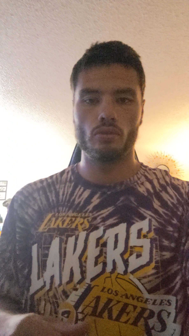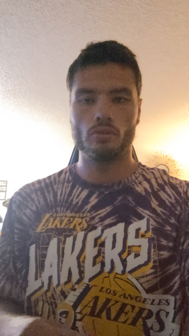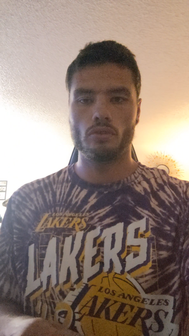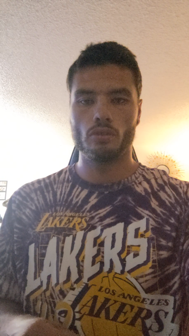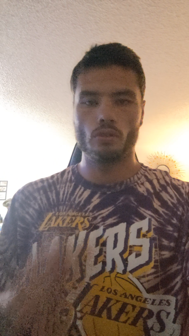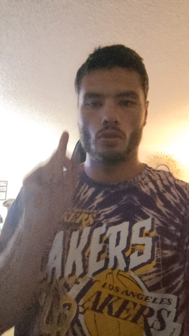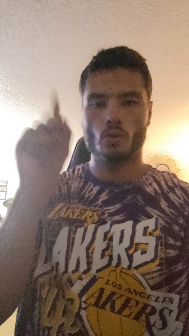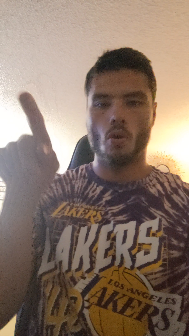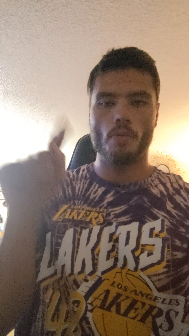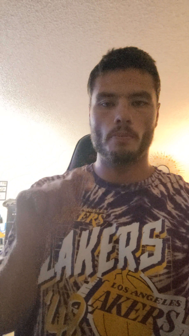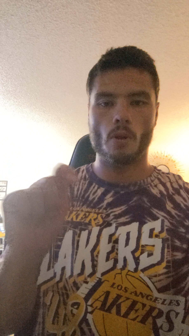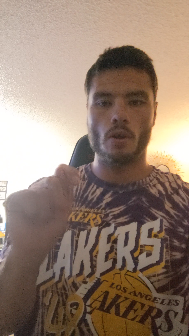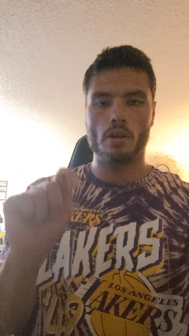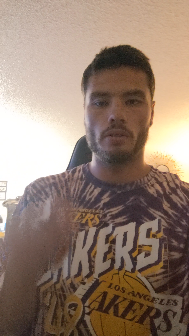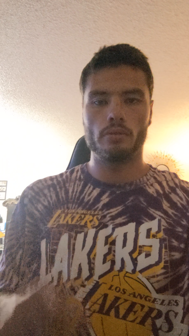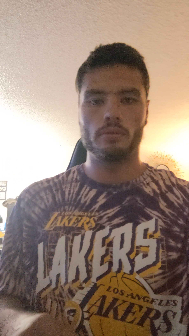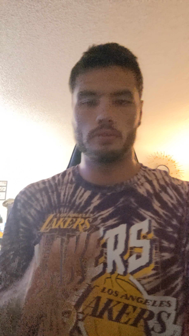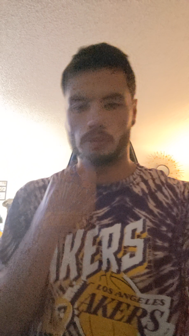go potty